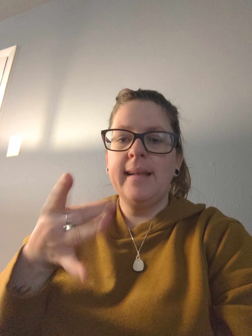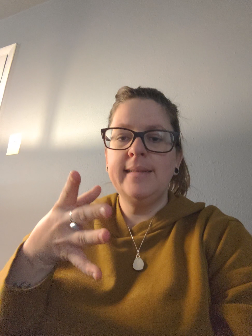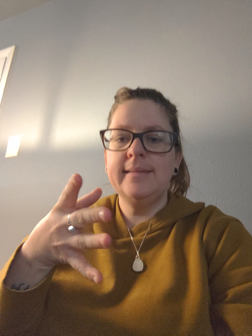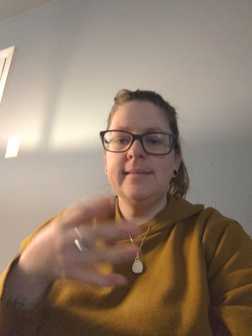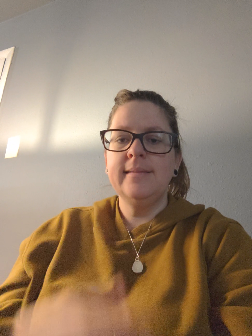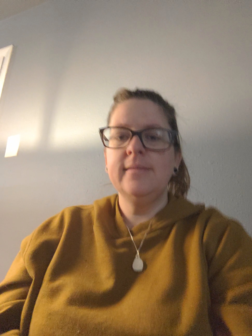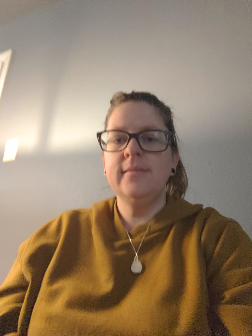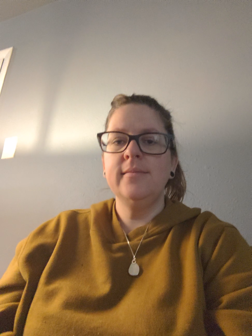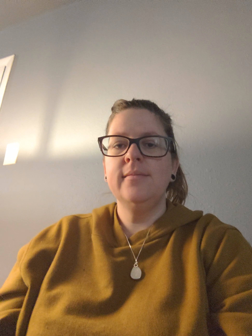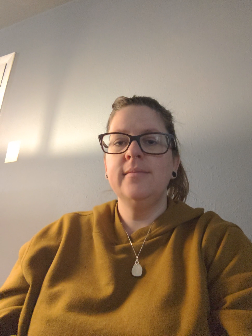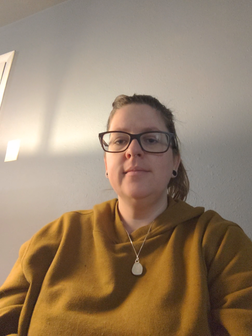hate